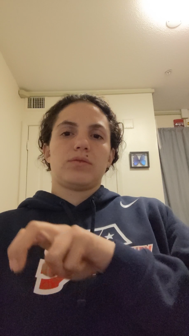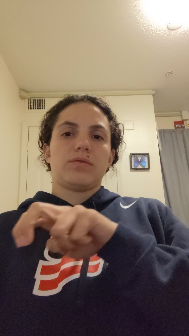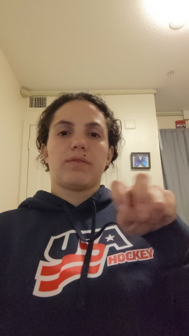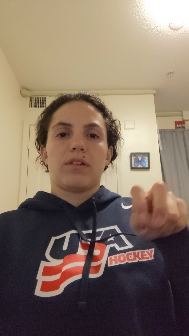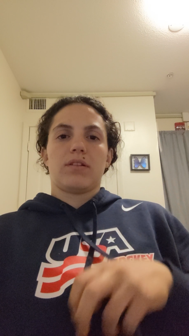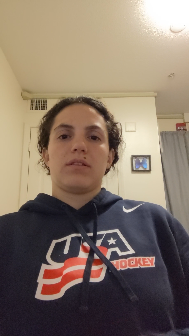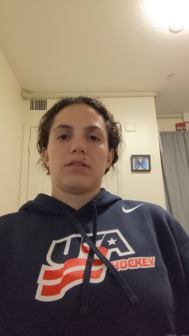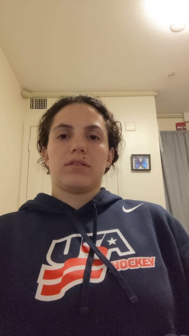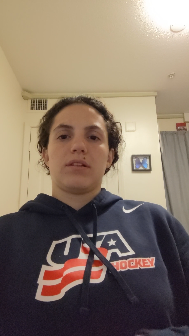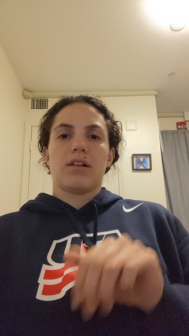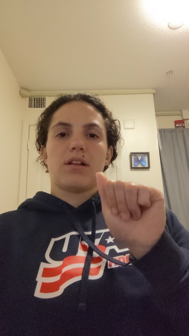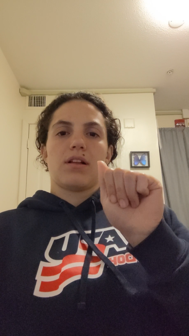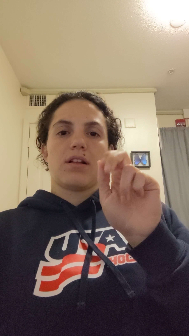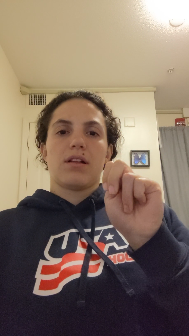an